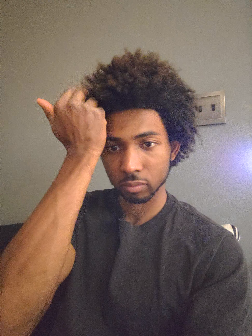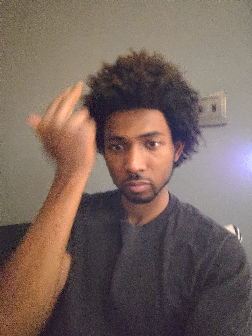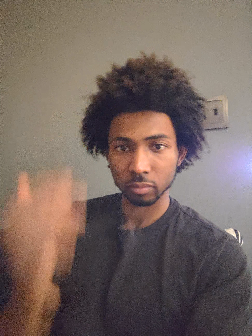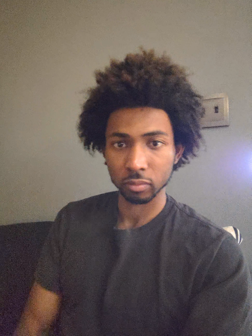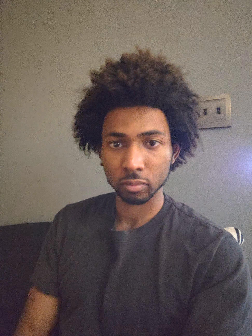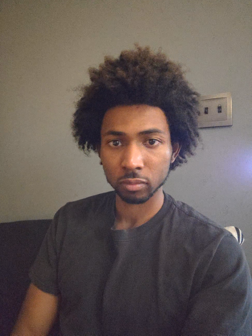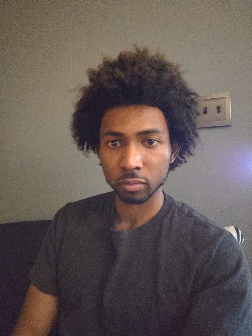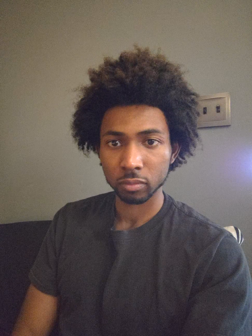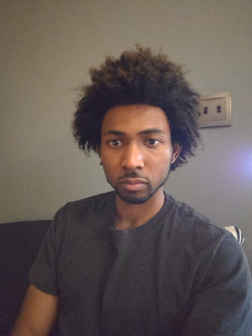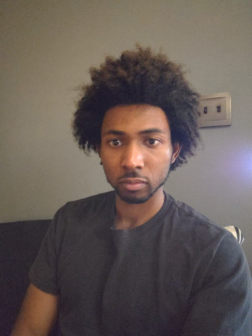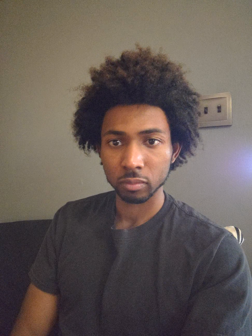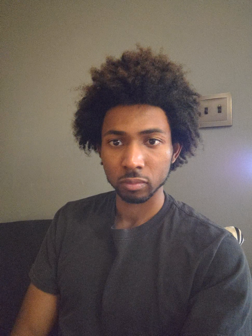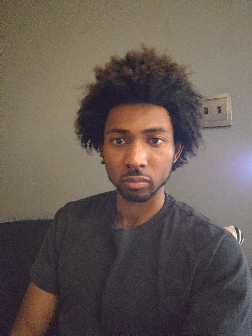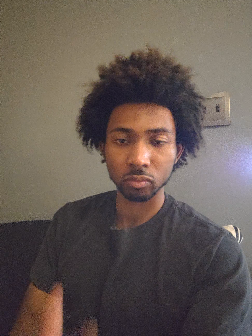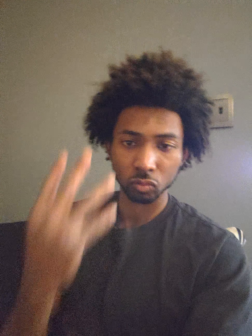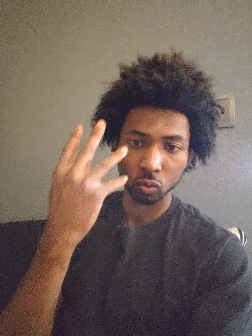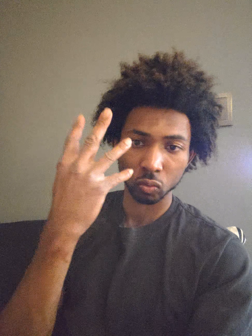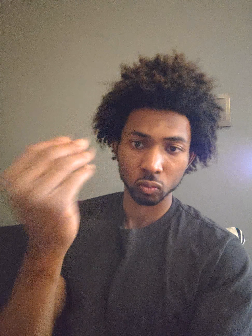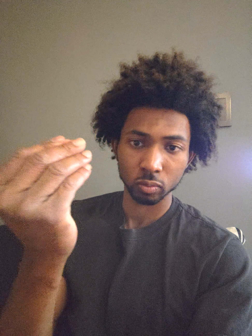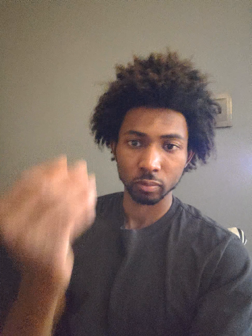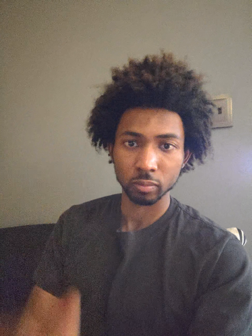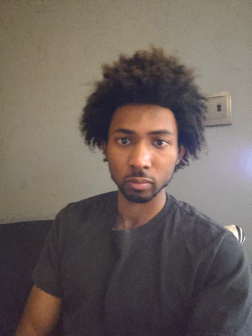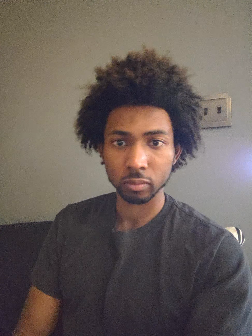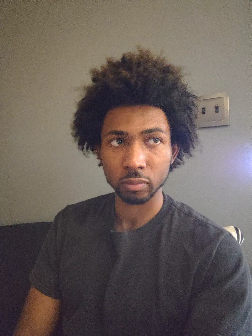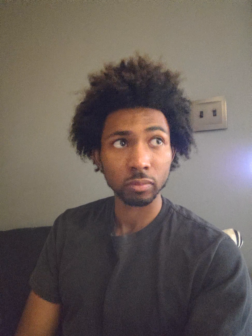going to